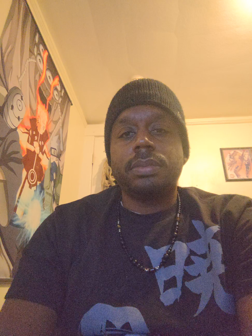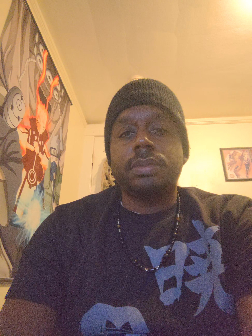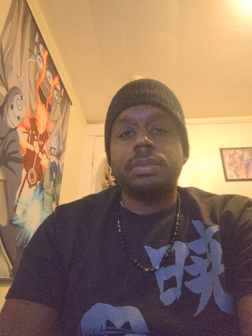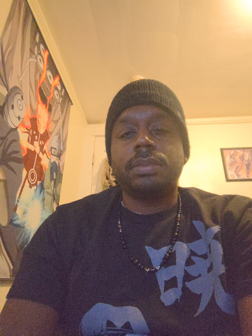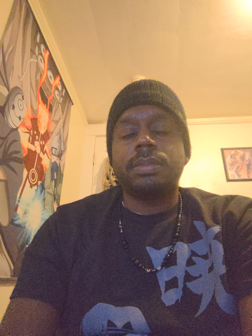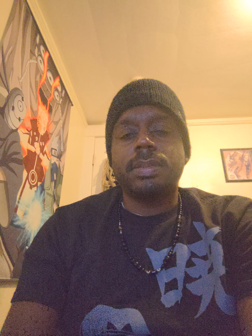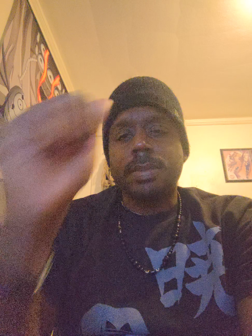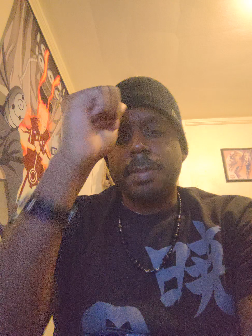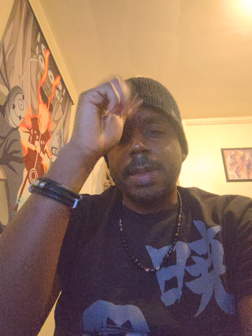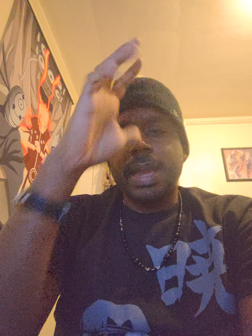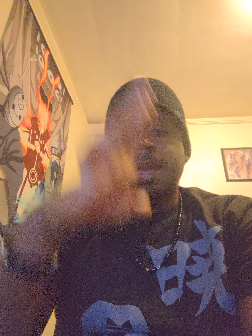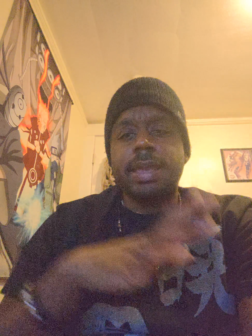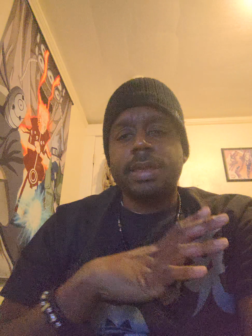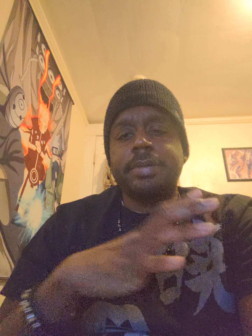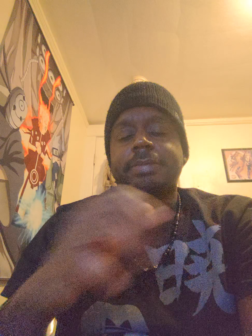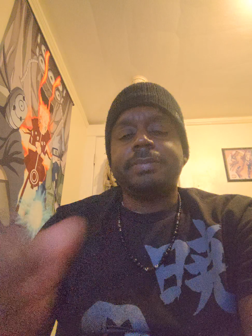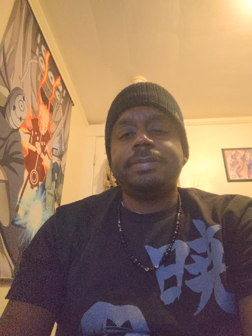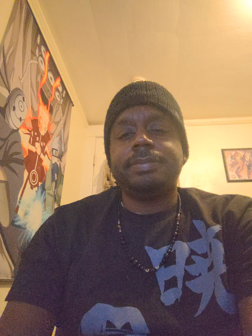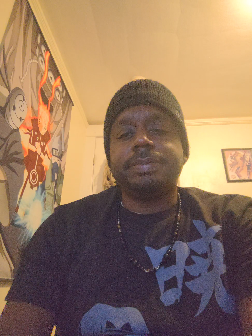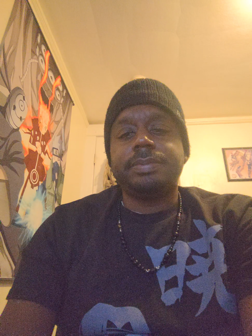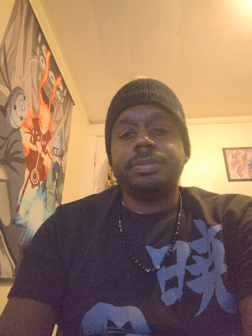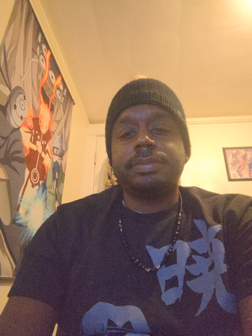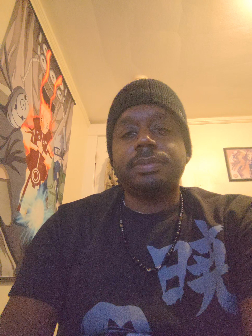man